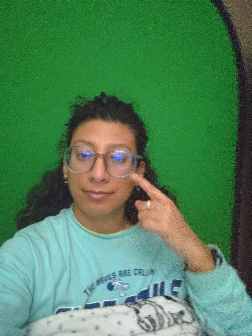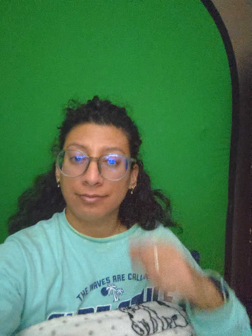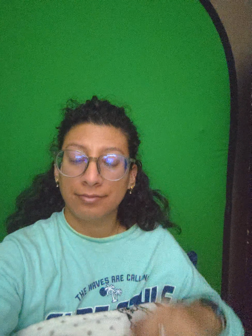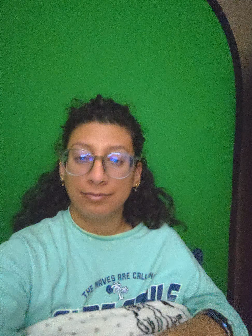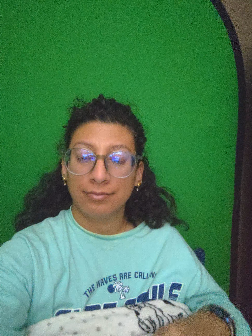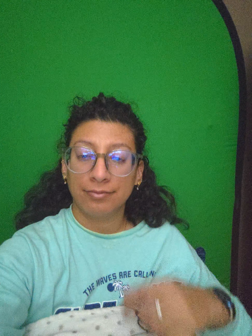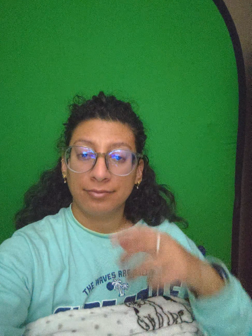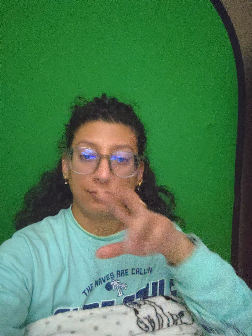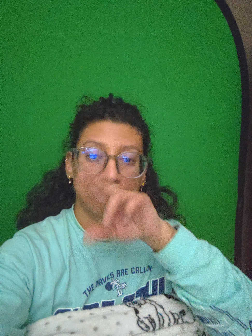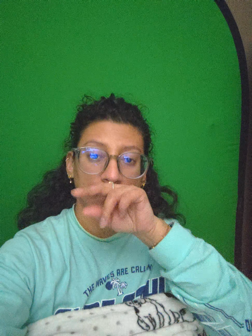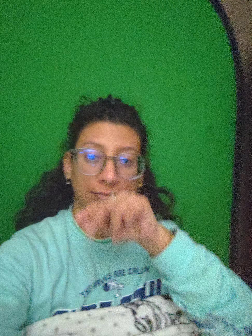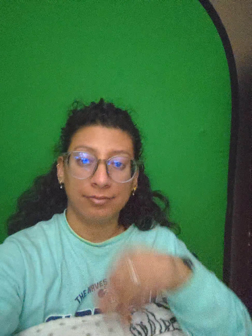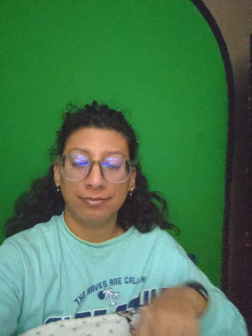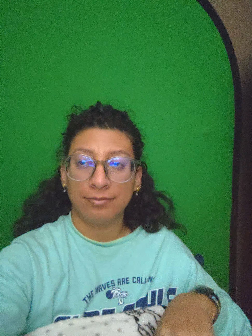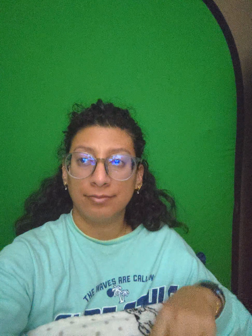goose